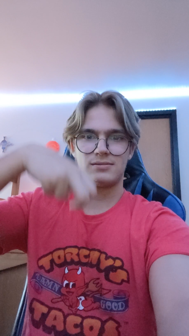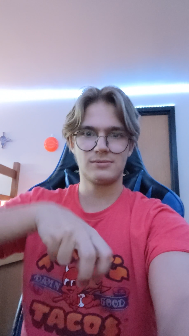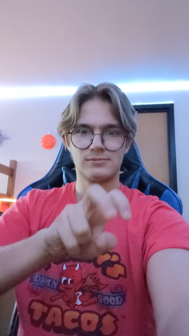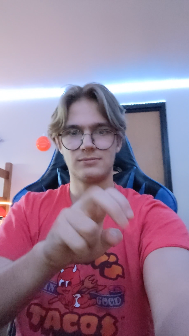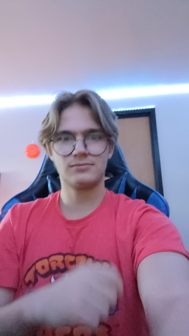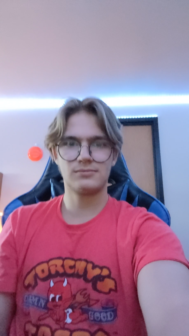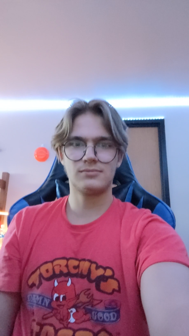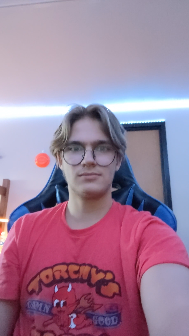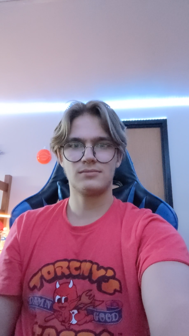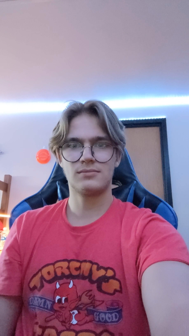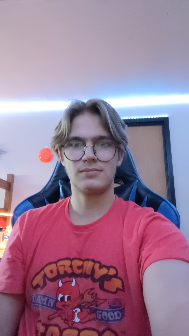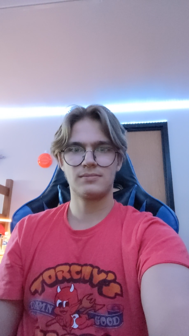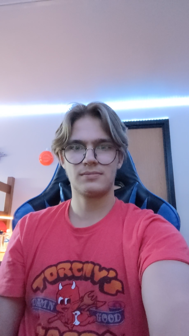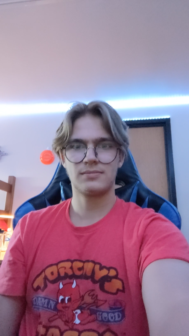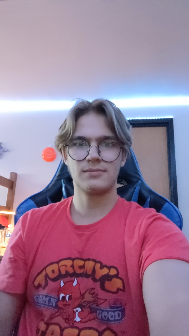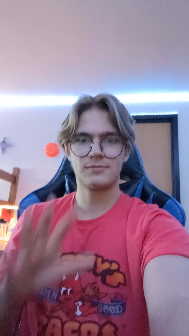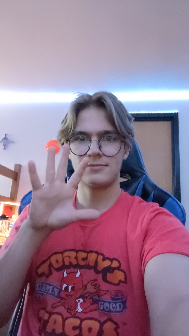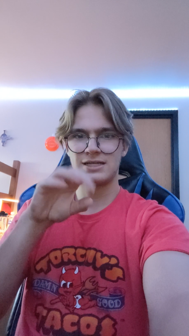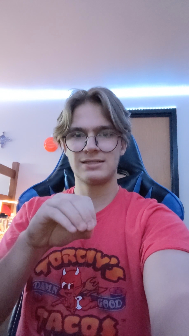bite